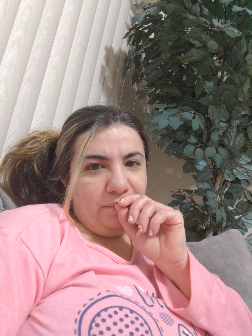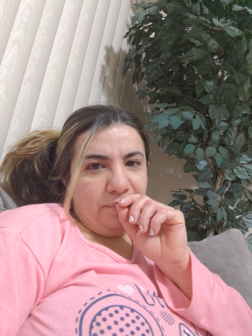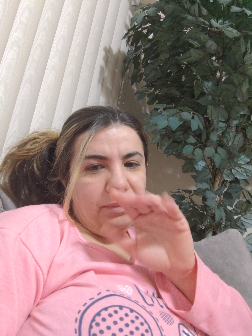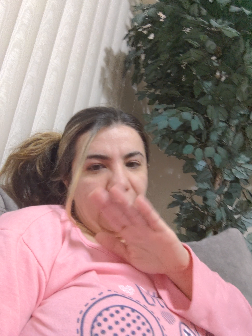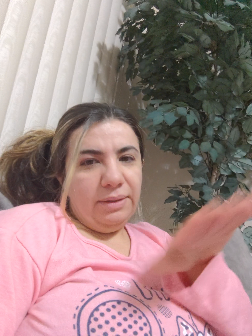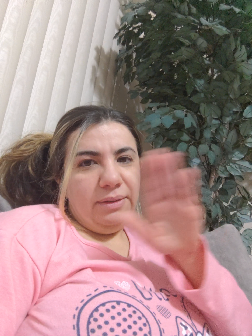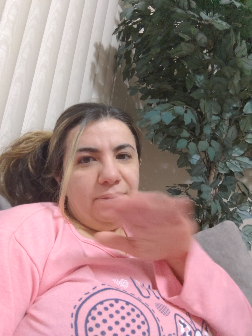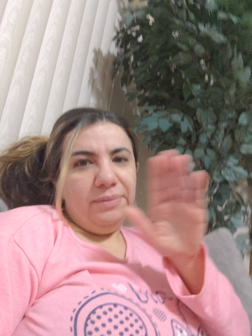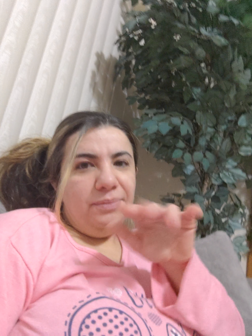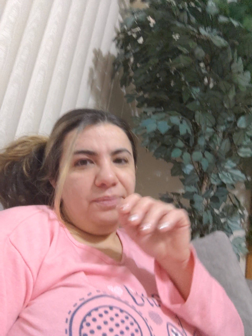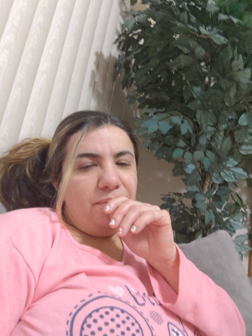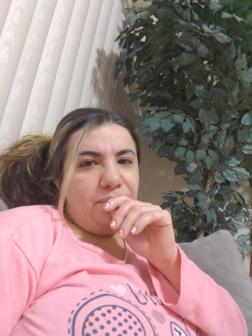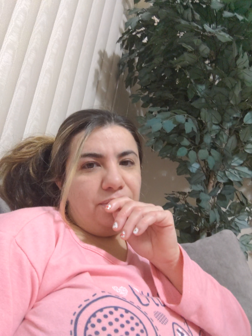clean